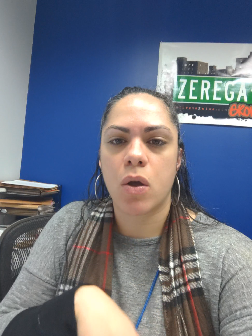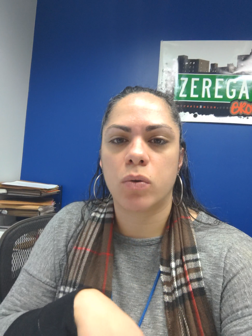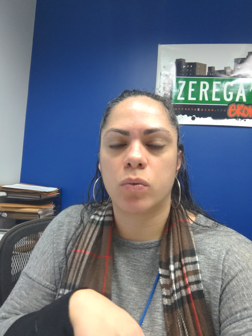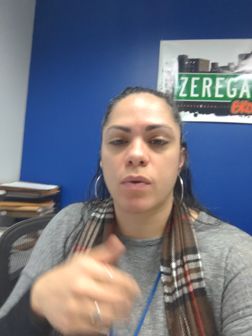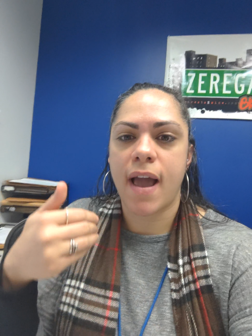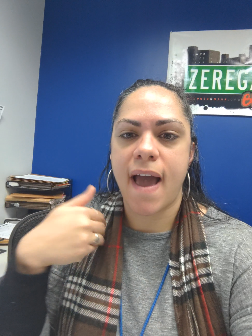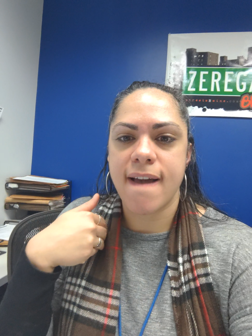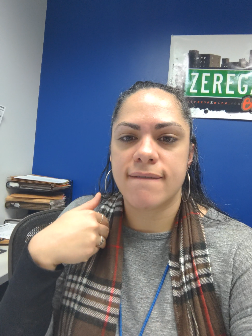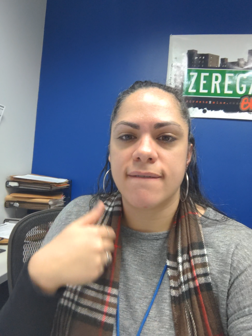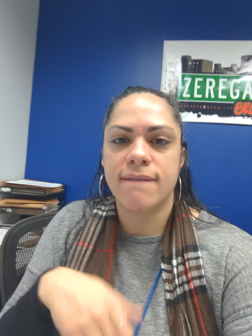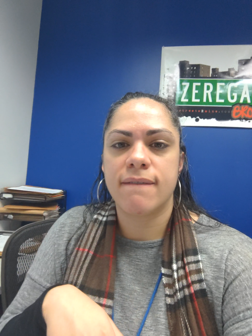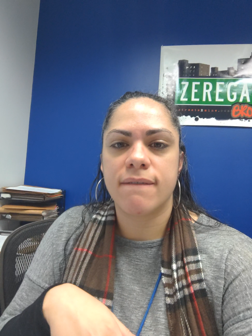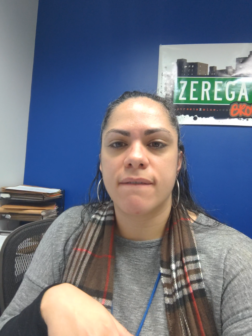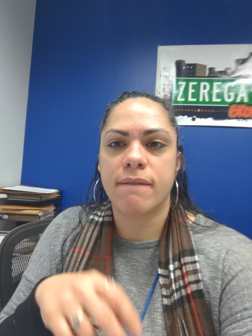have